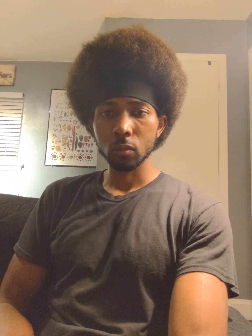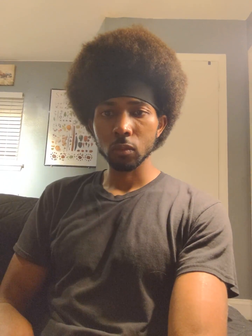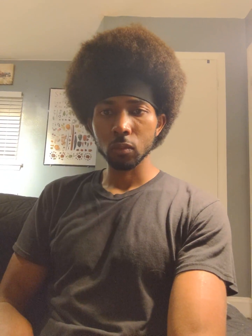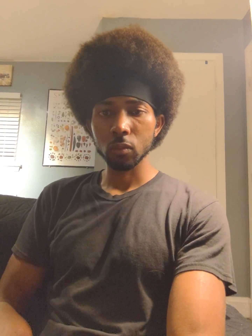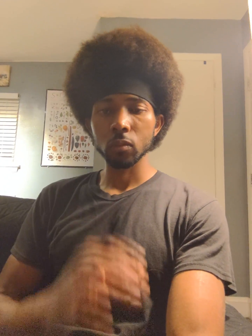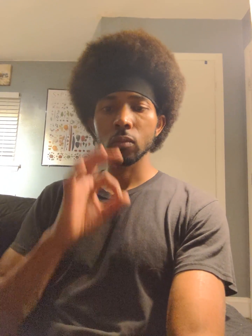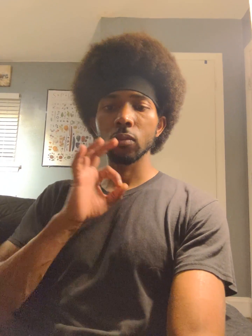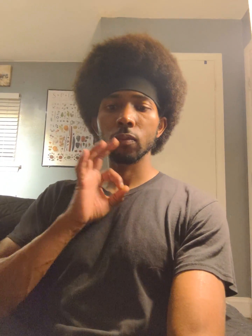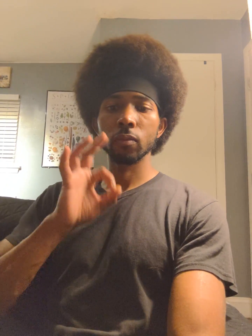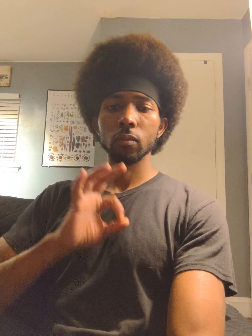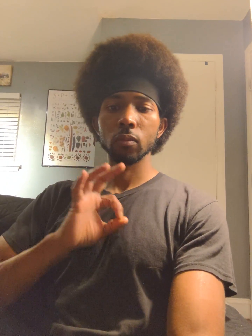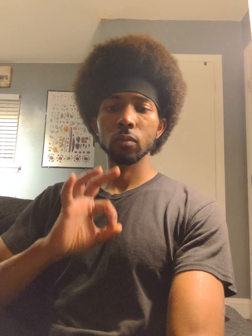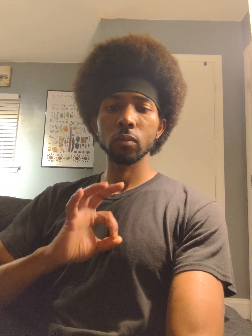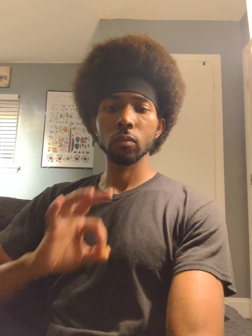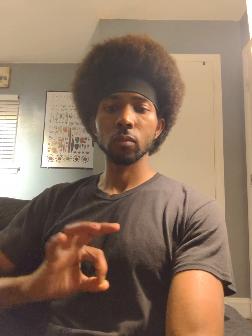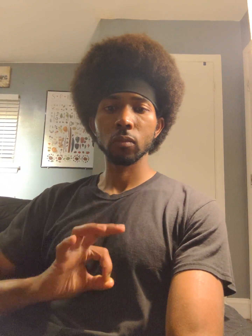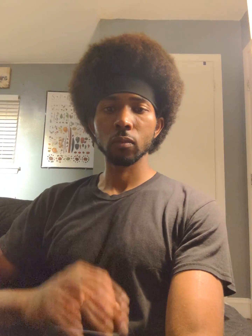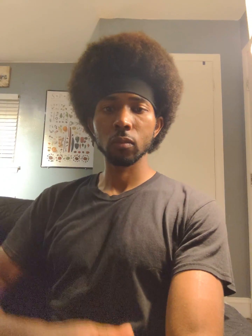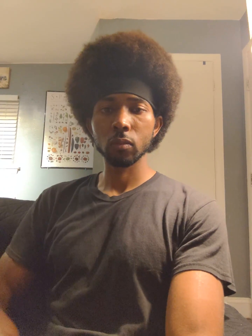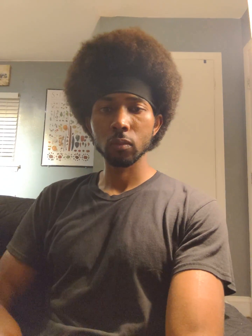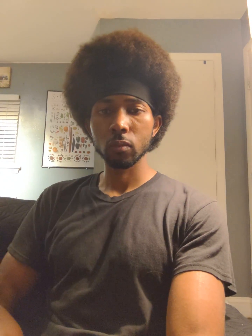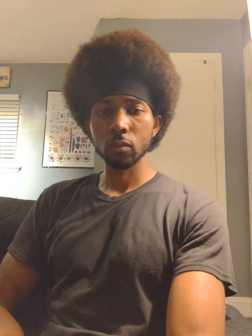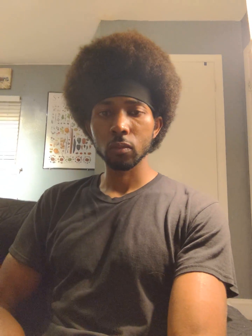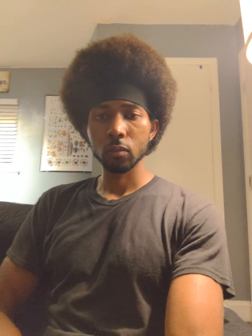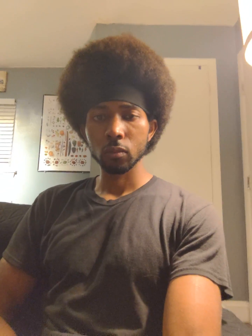button